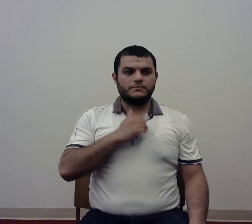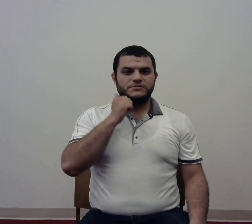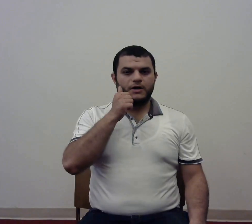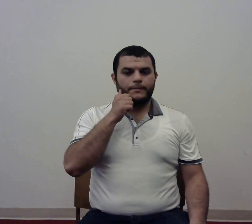sabah